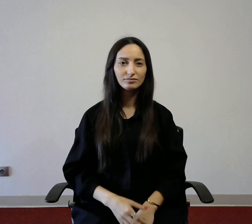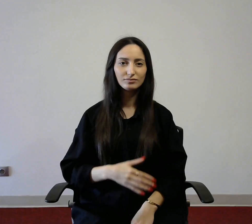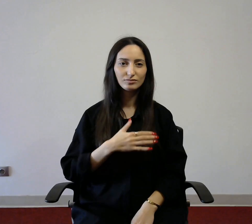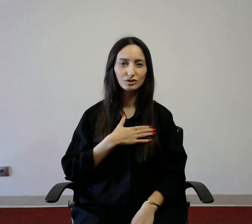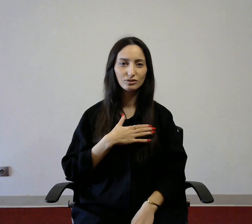mən